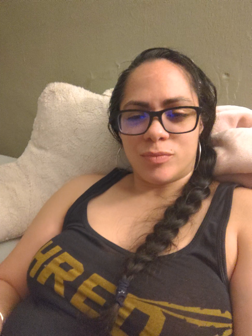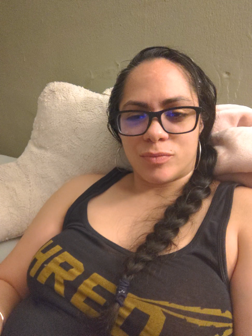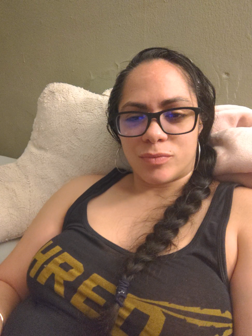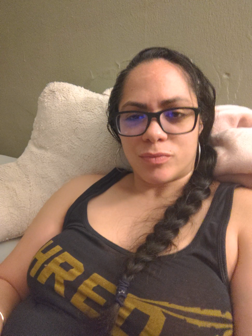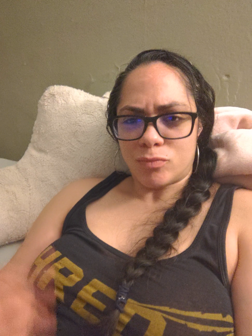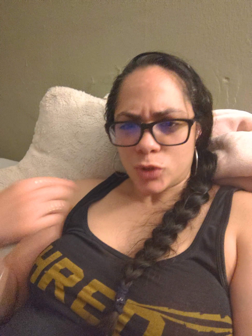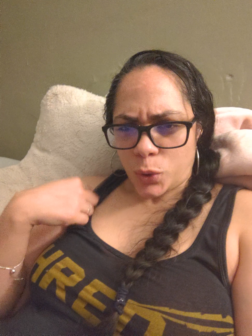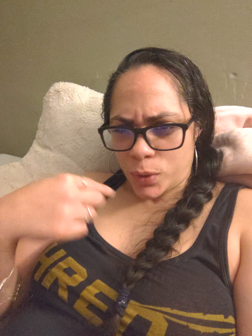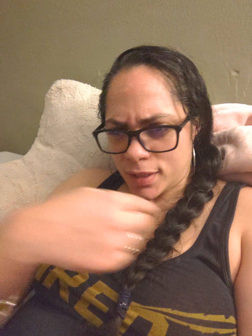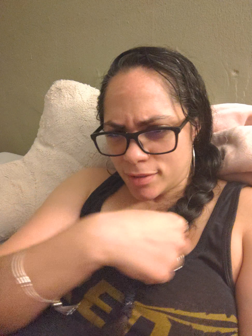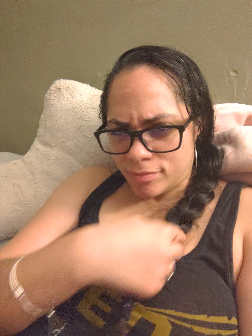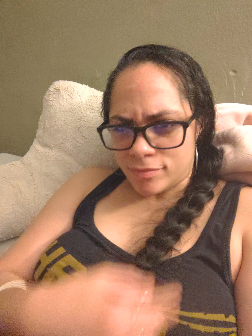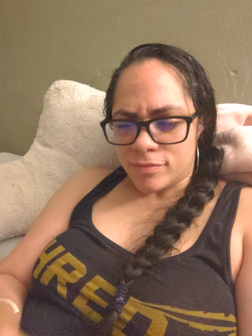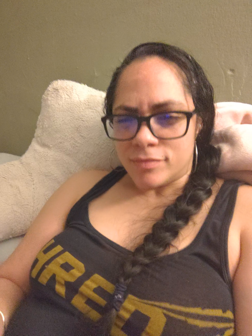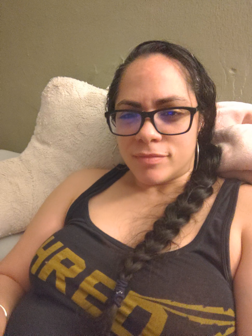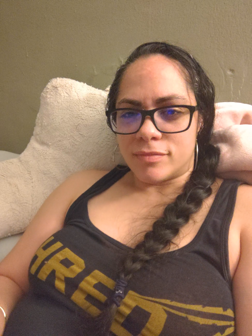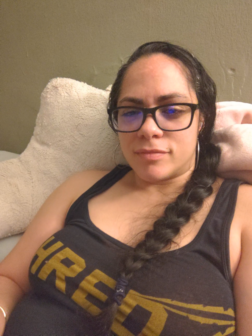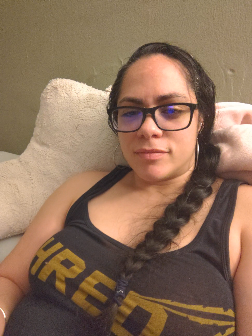we